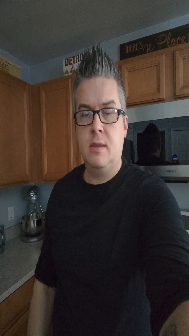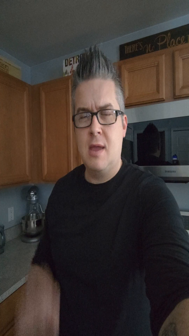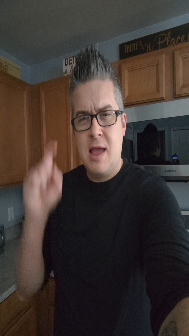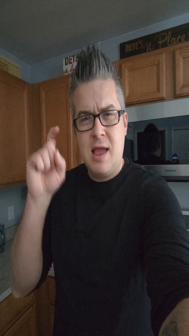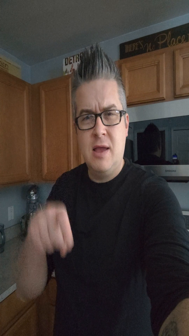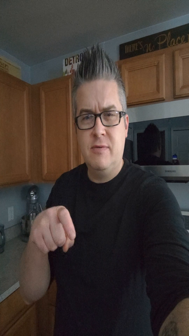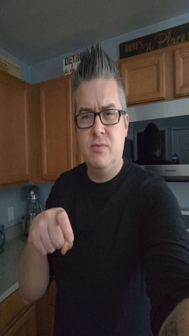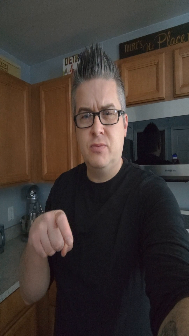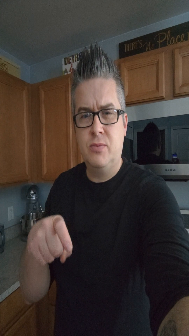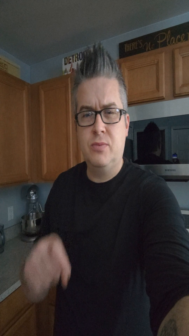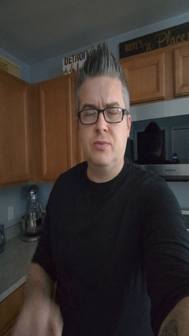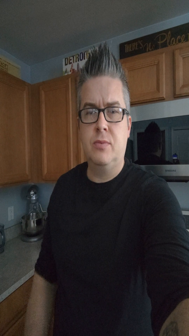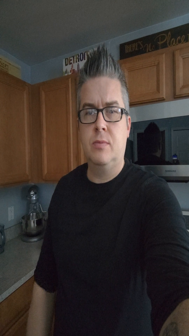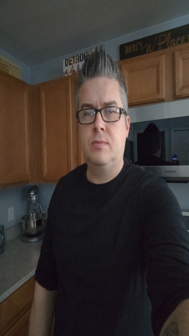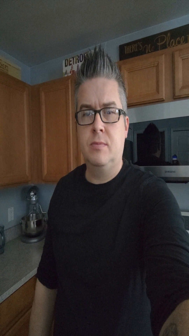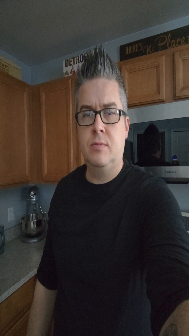have to